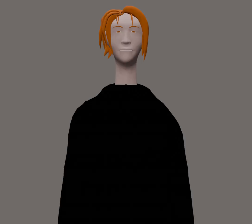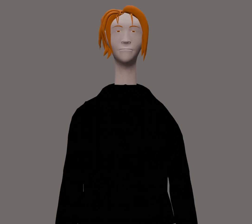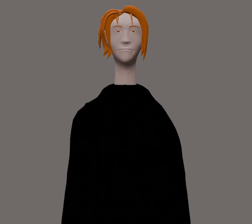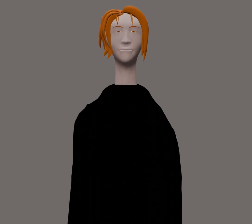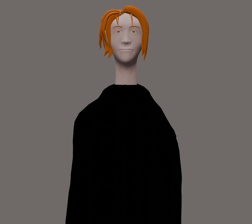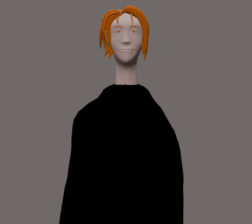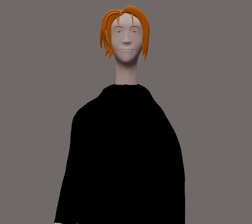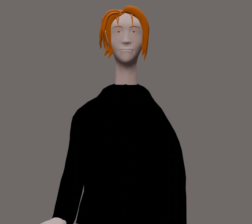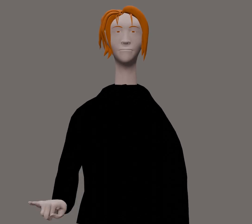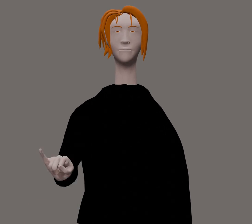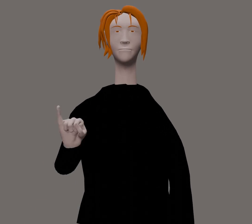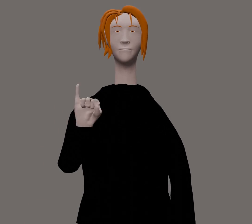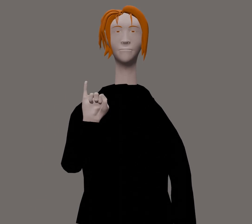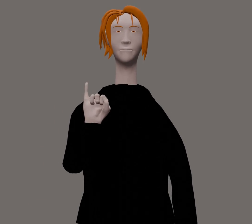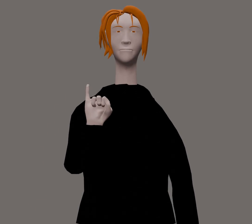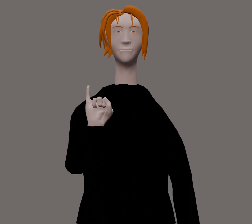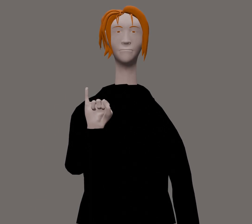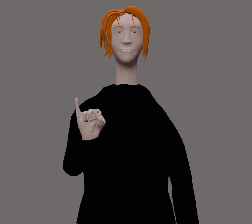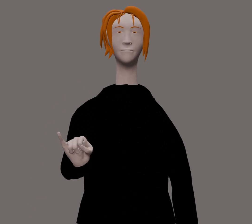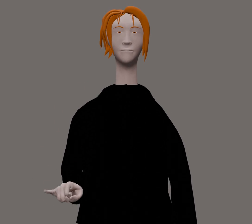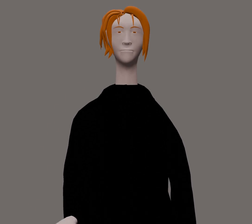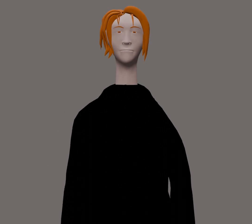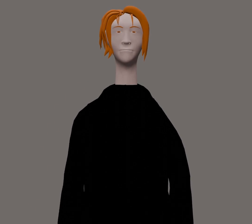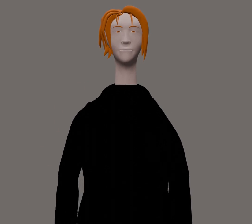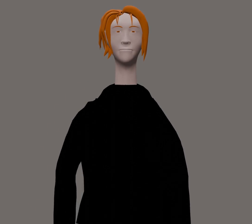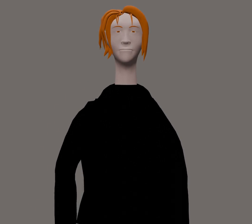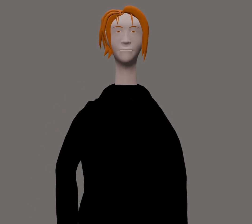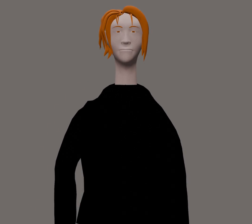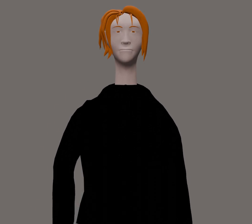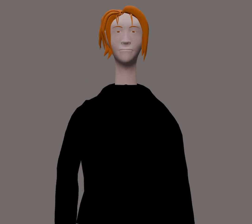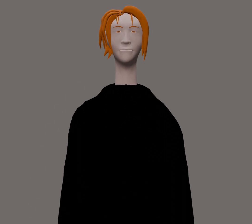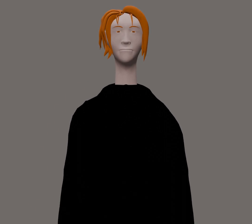I